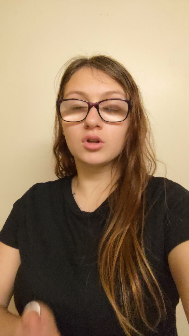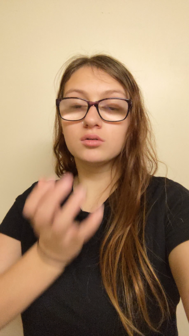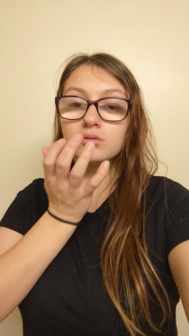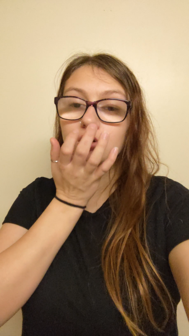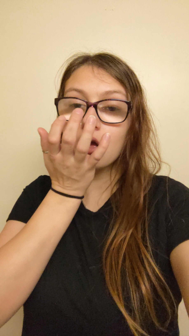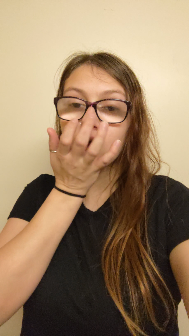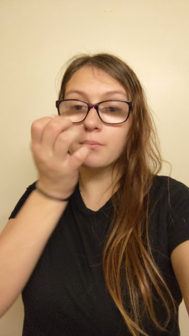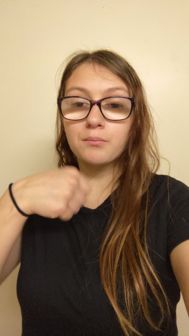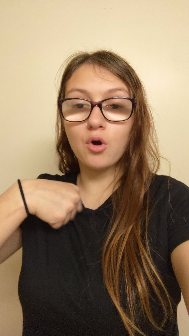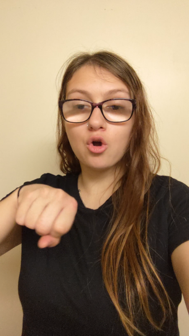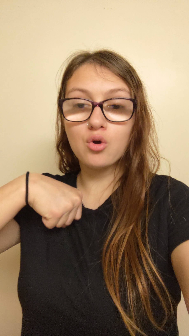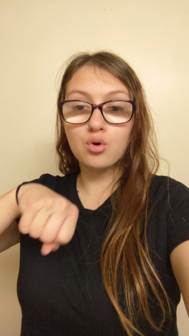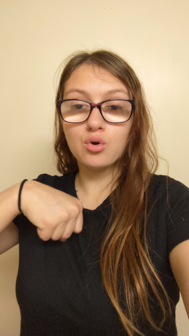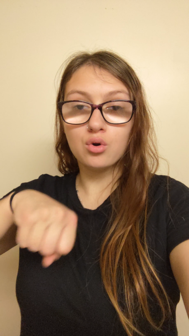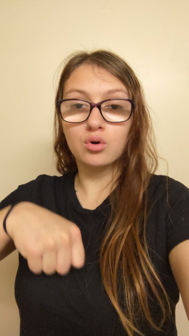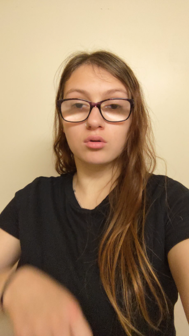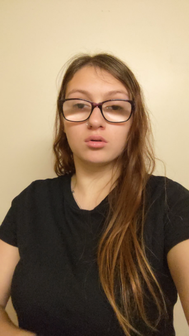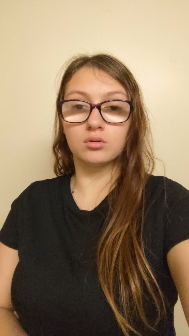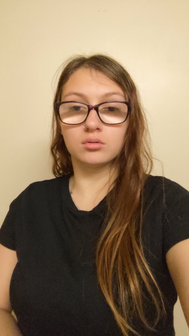lawn mower